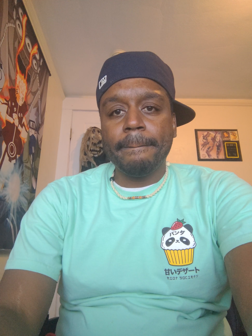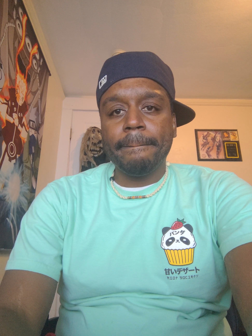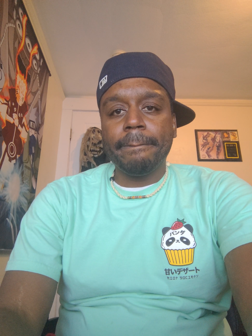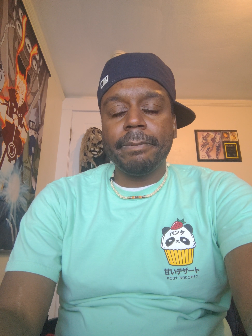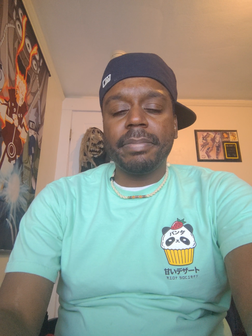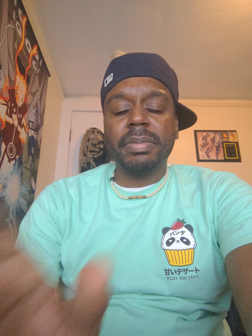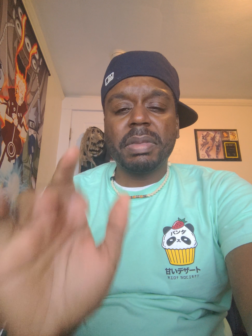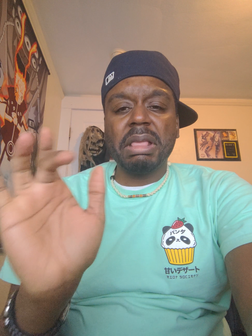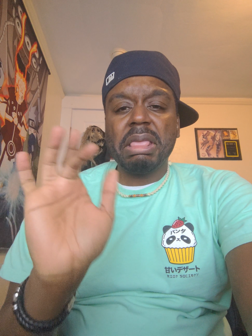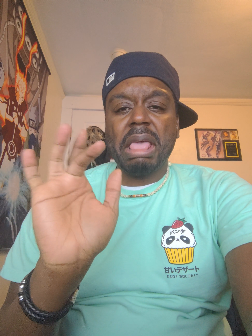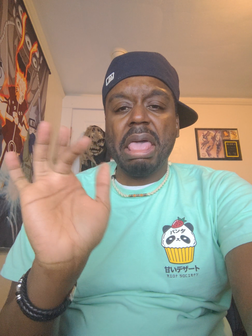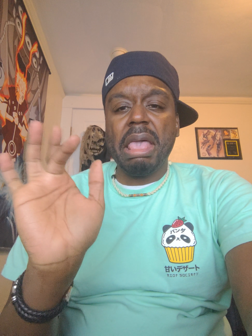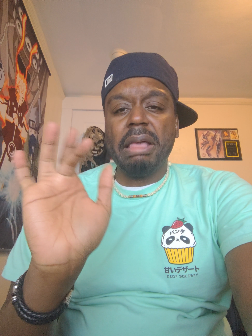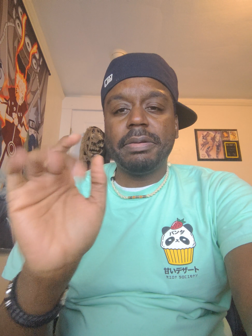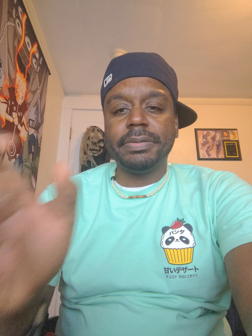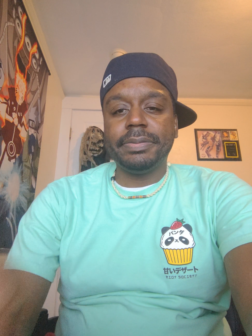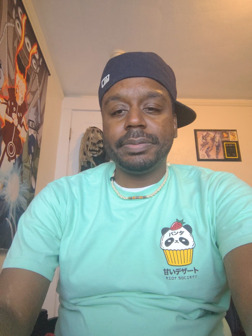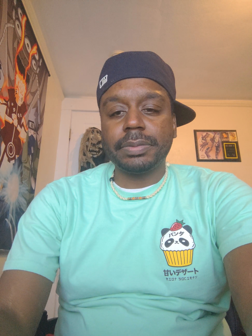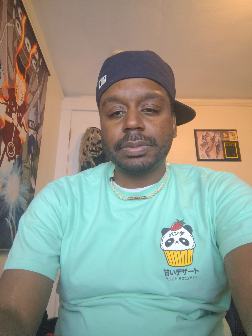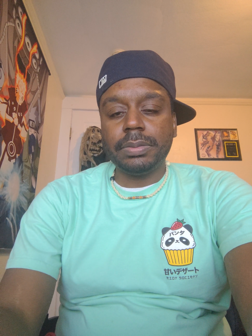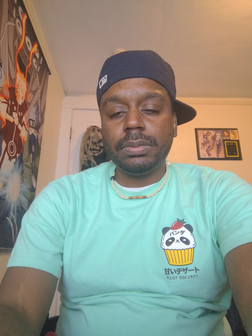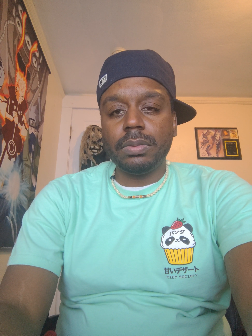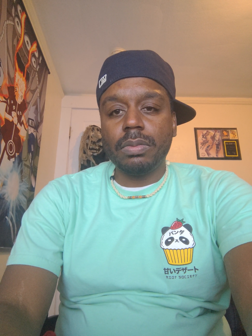yucky